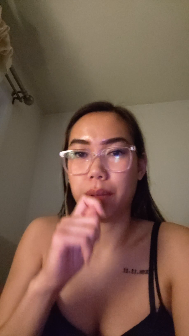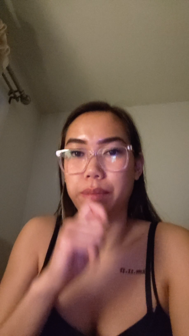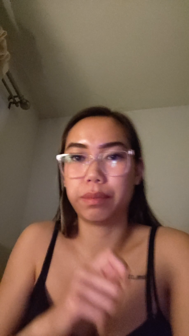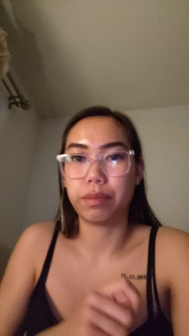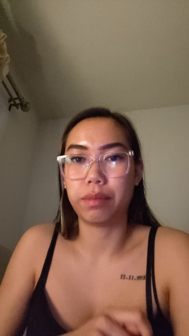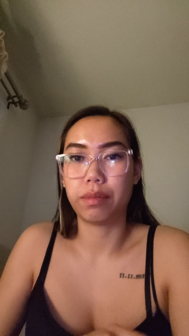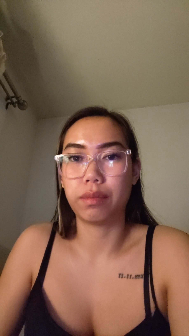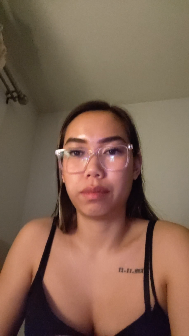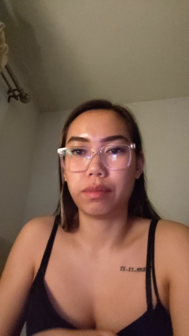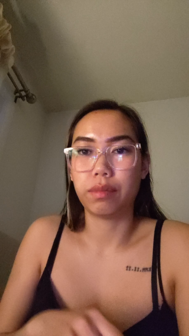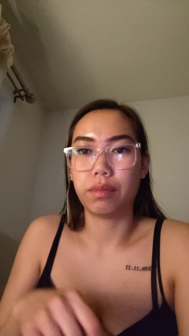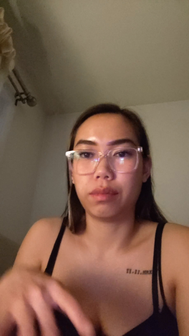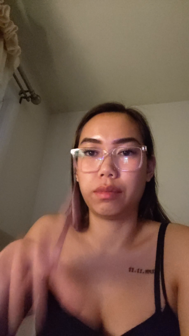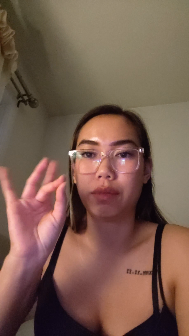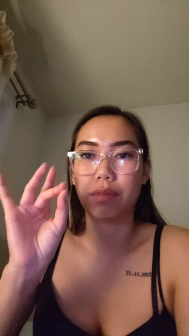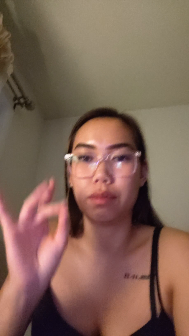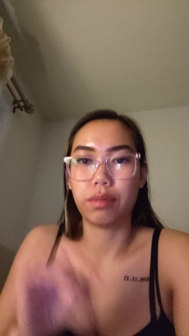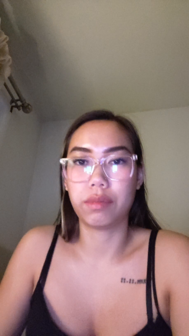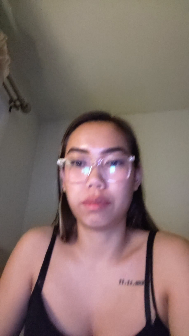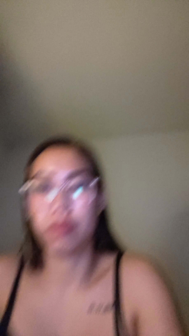pick